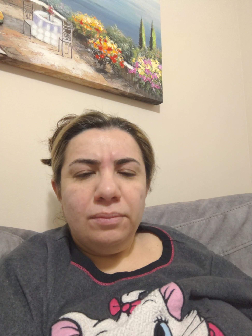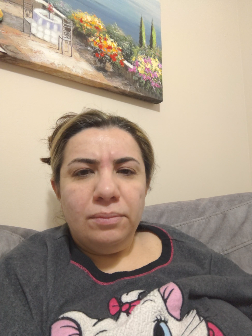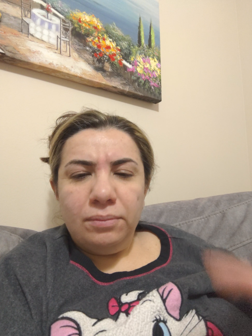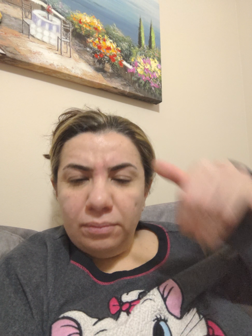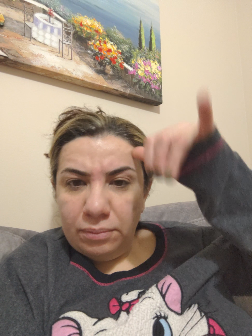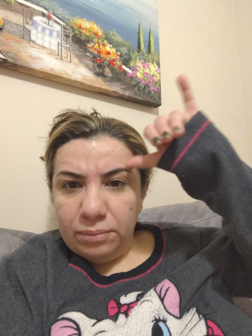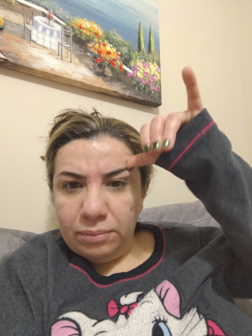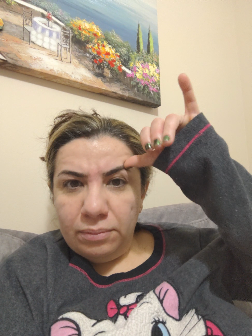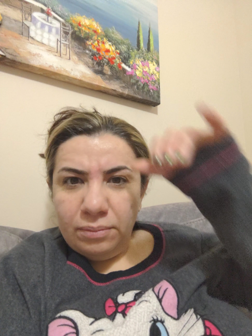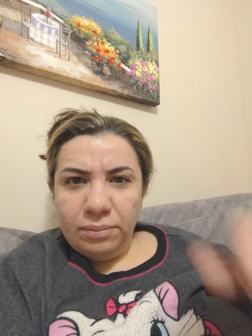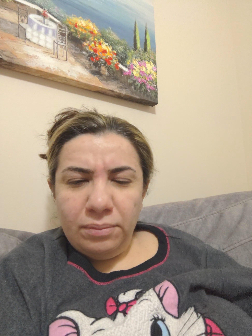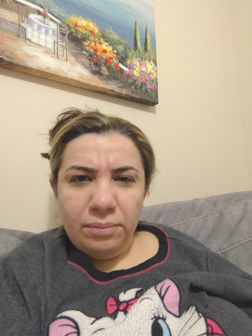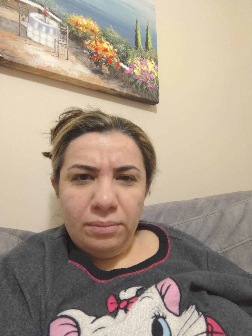cow